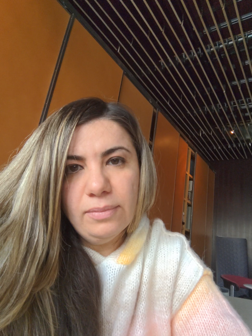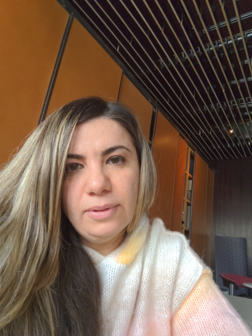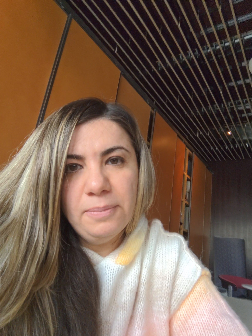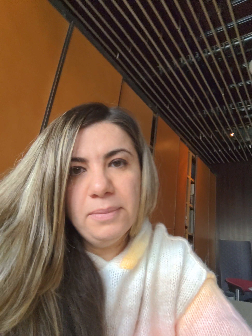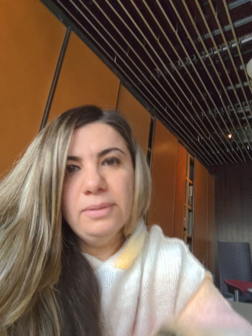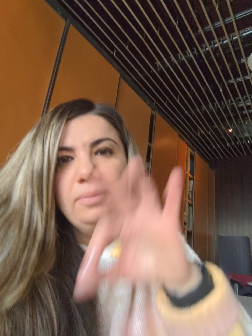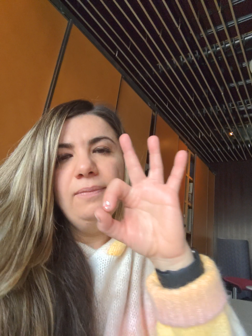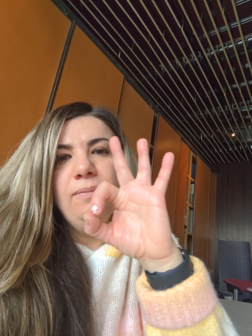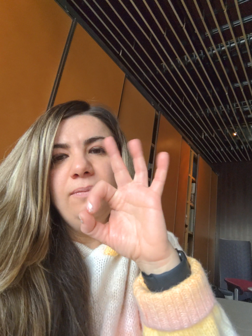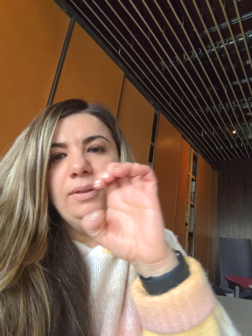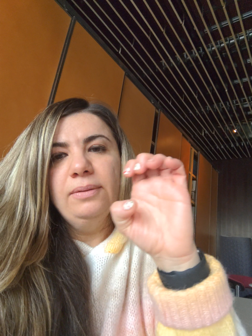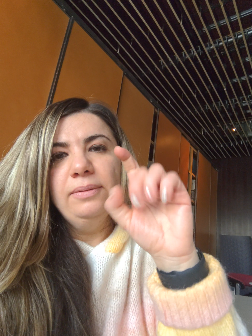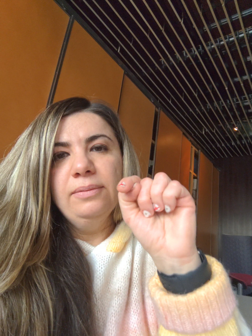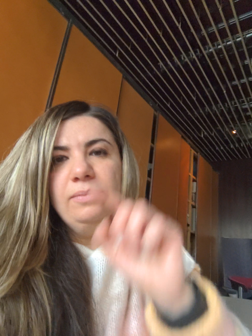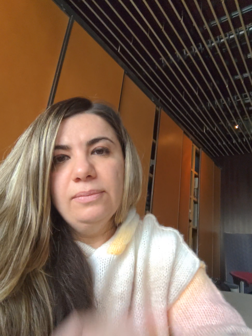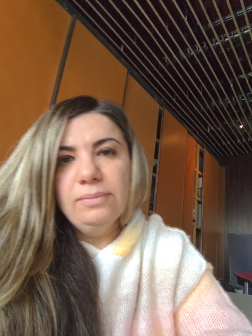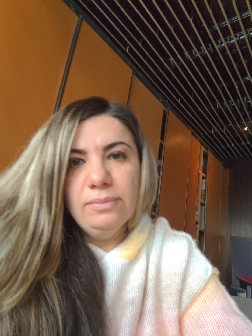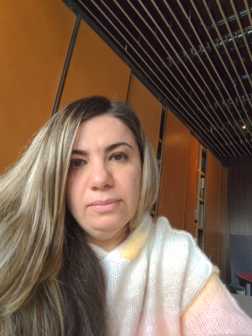feet